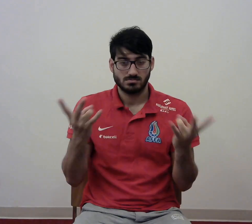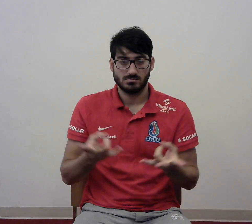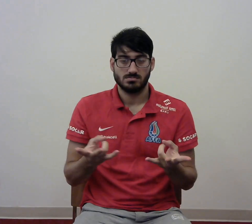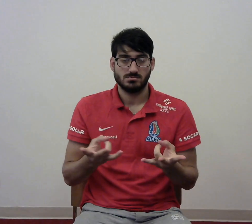lazım